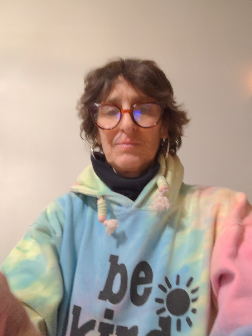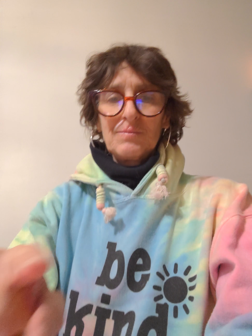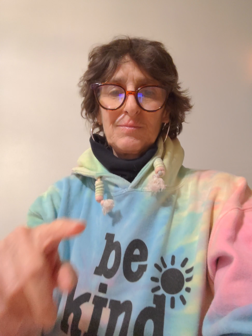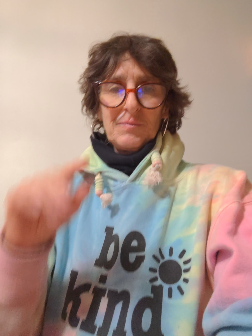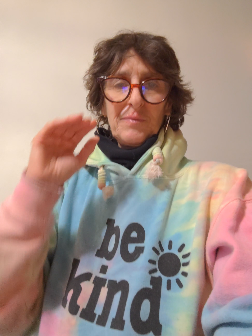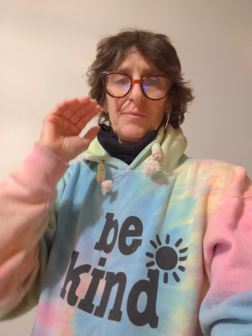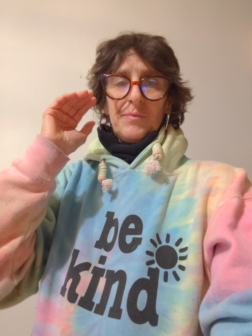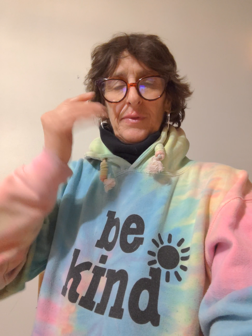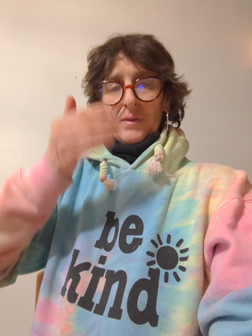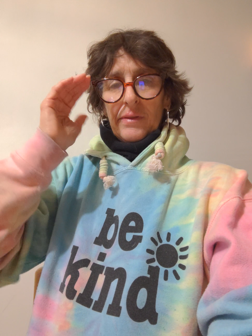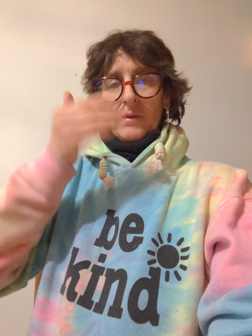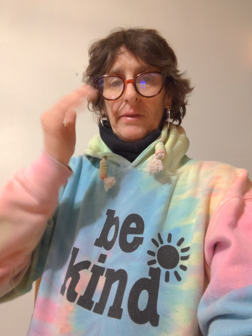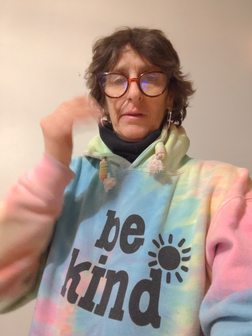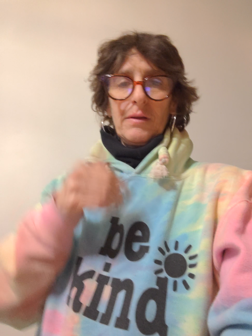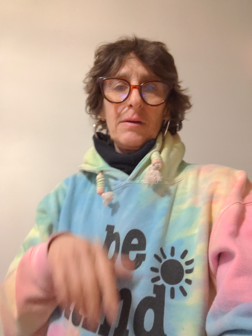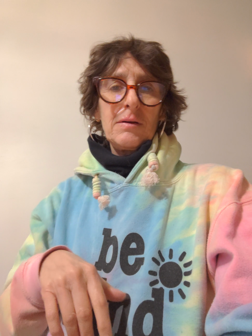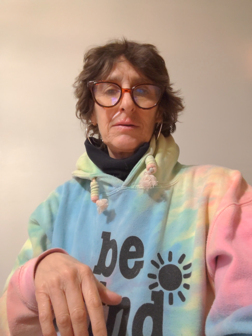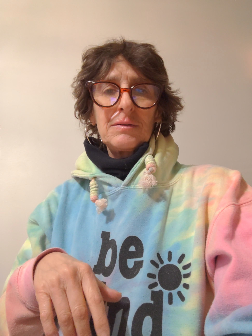sleepy